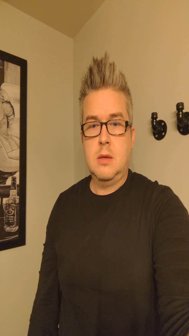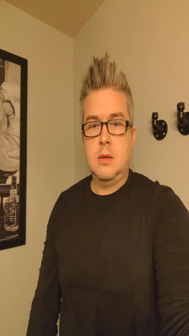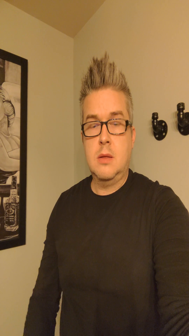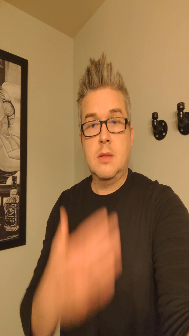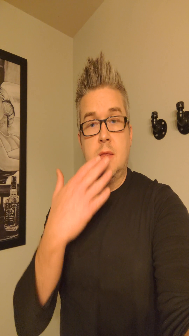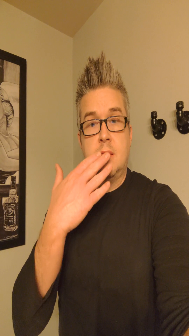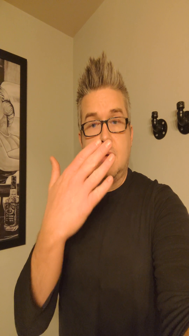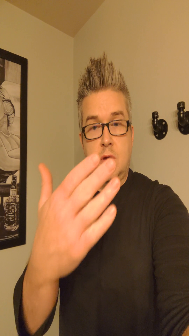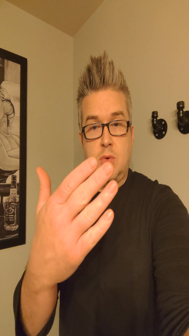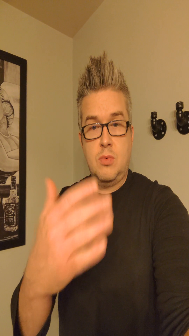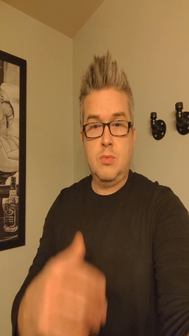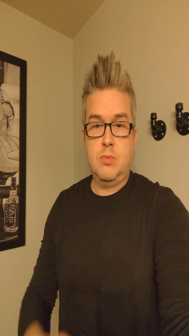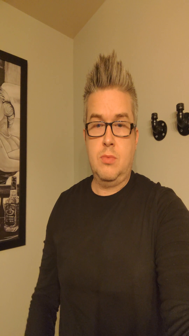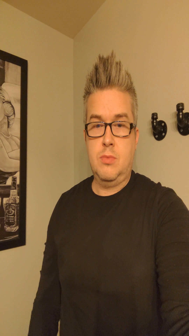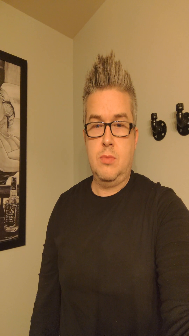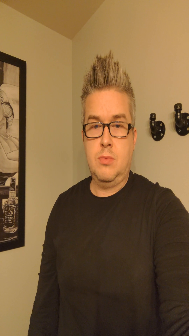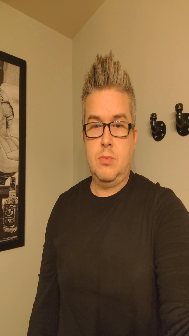thank you